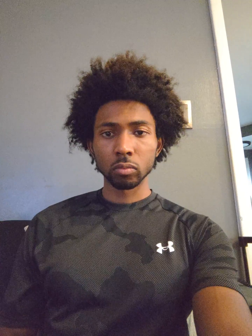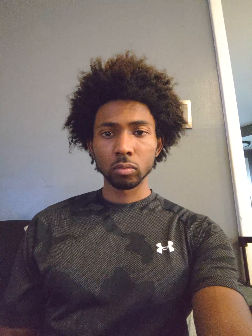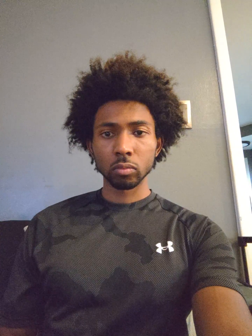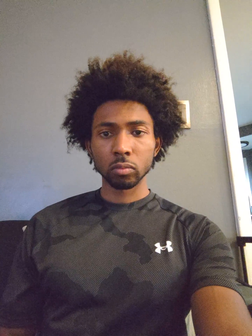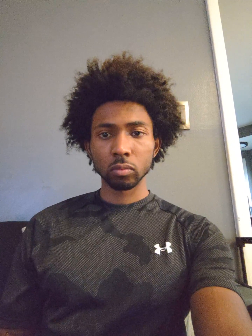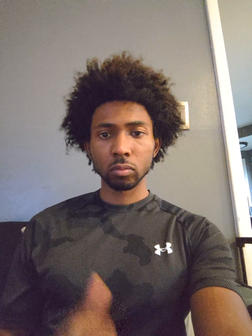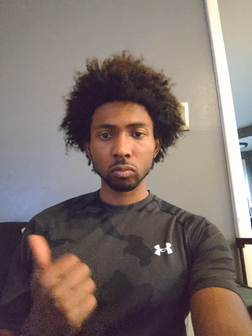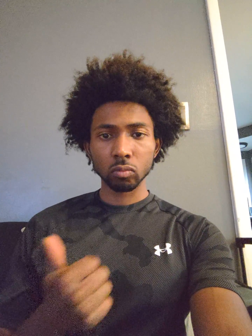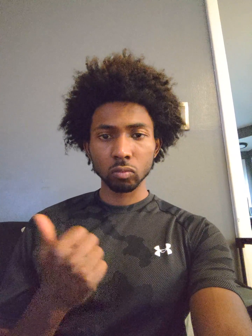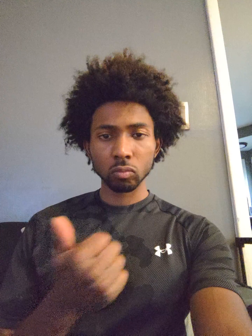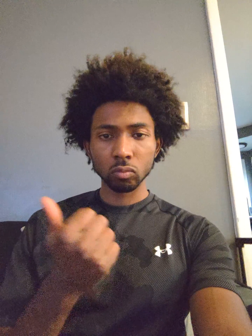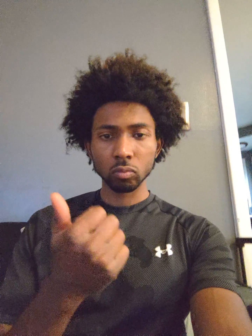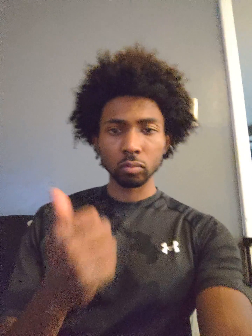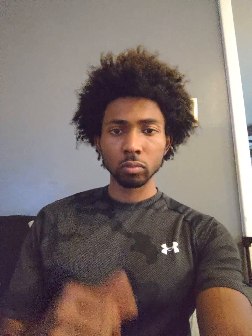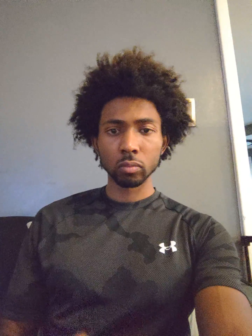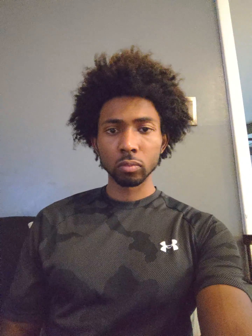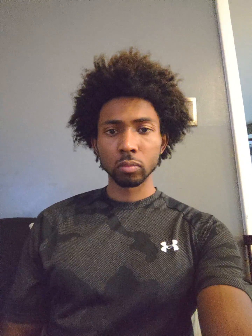chase